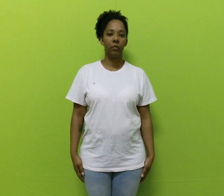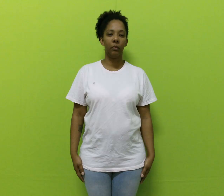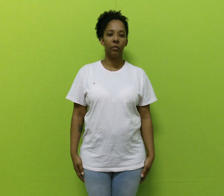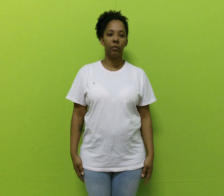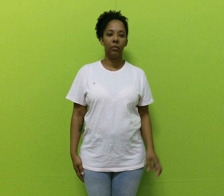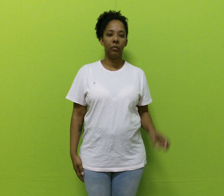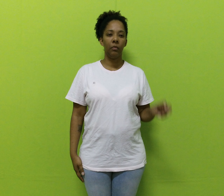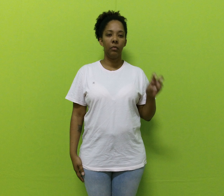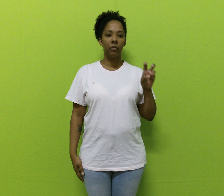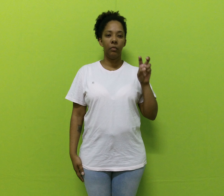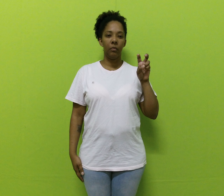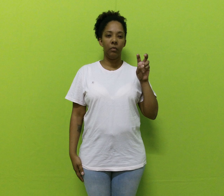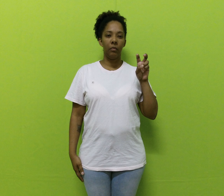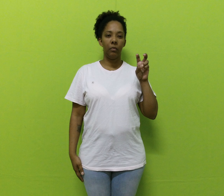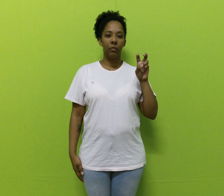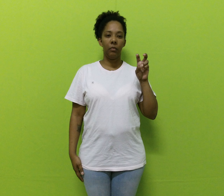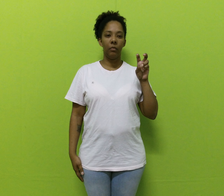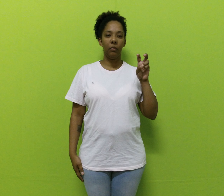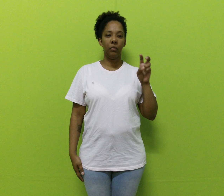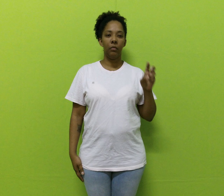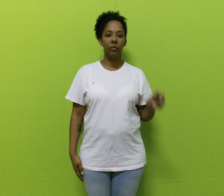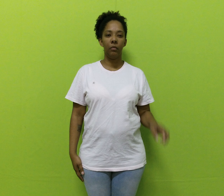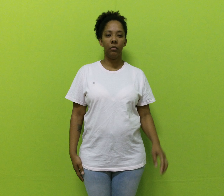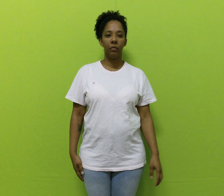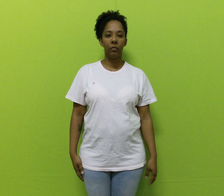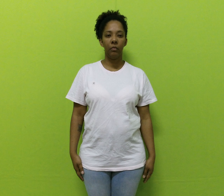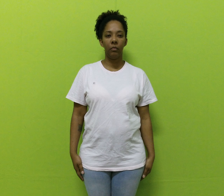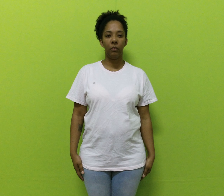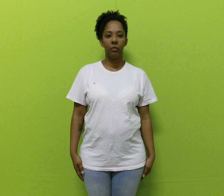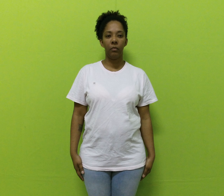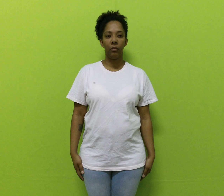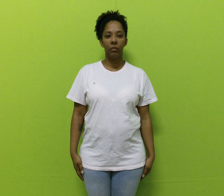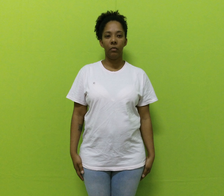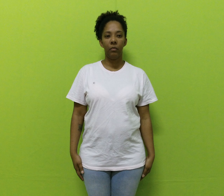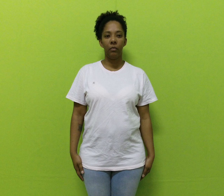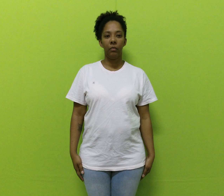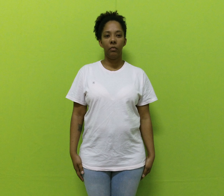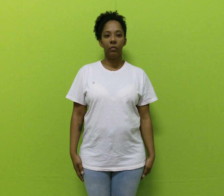cinco